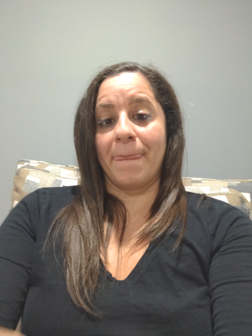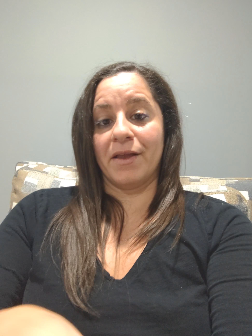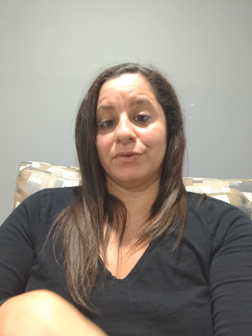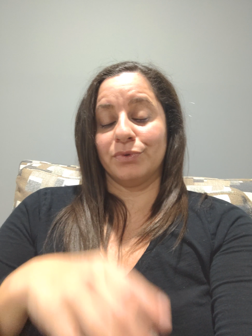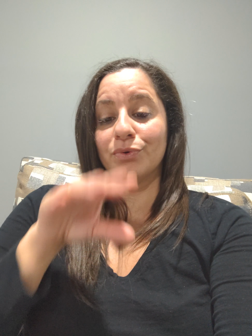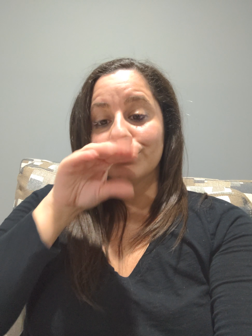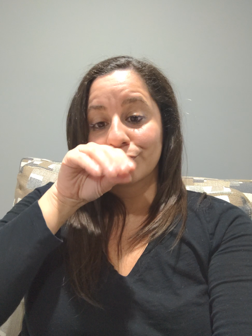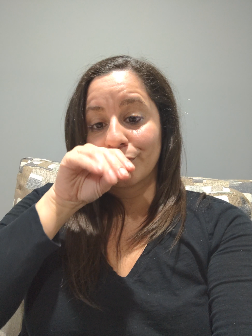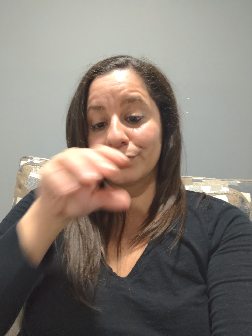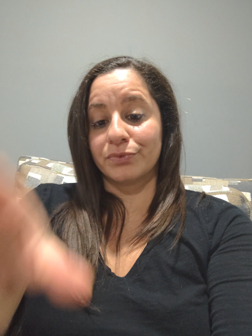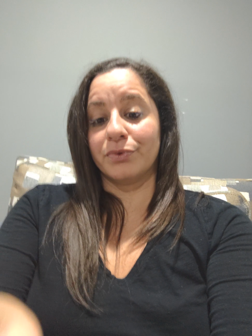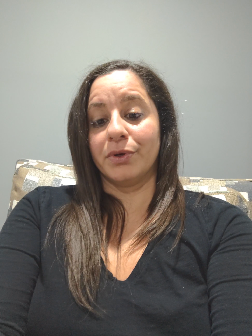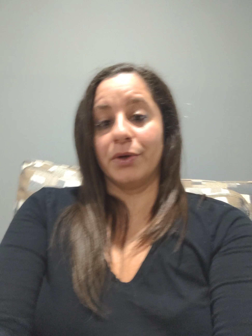goose